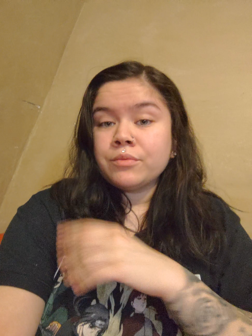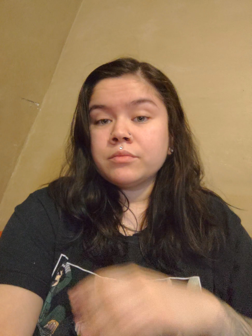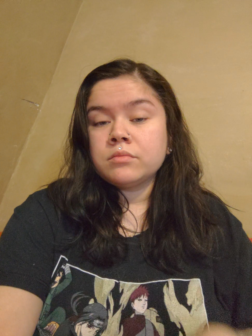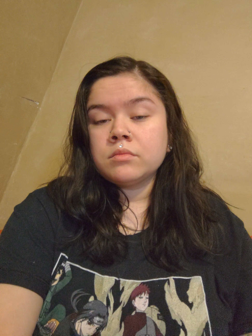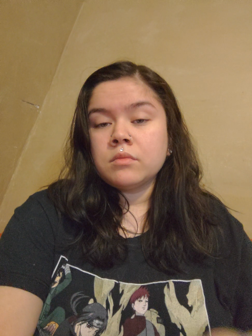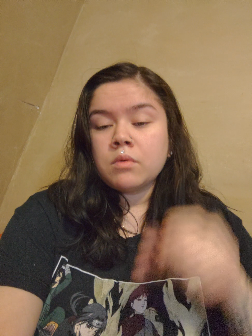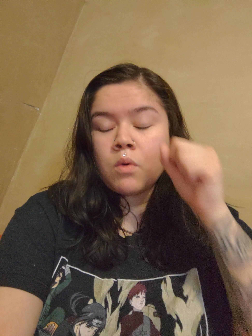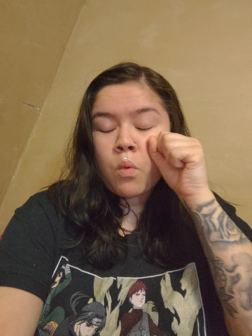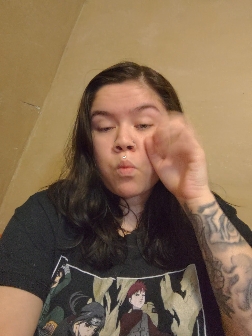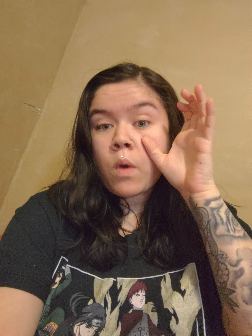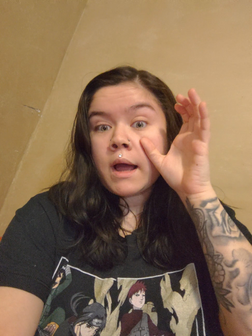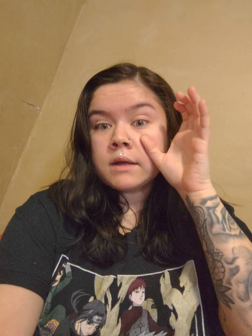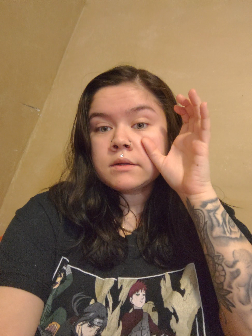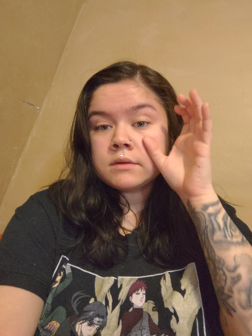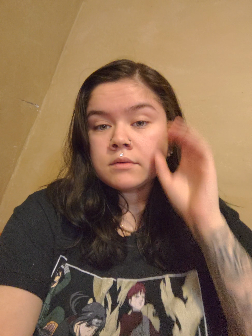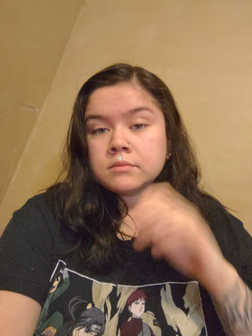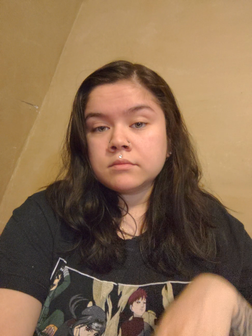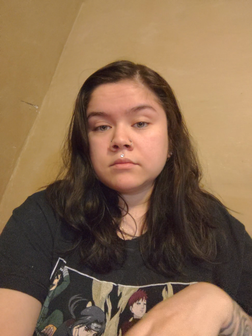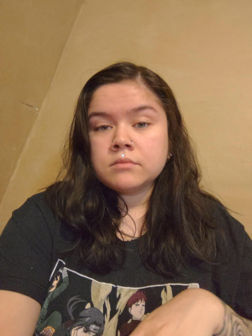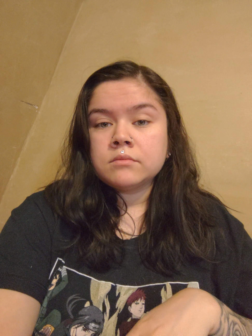awake